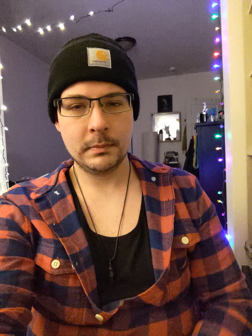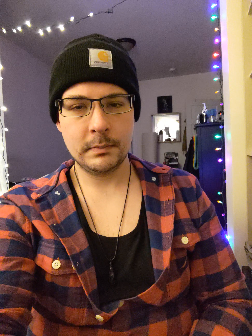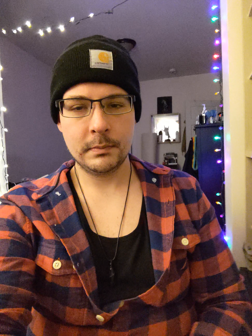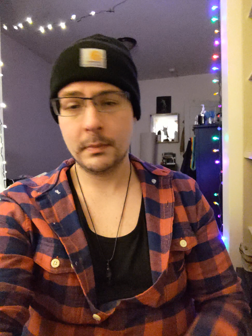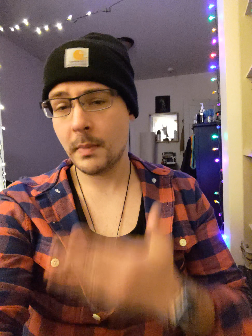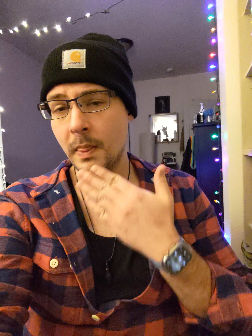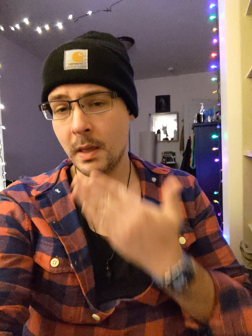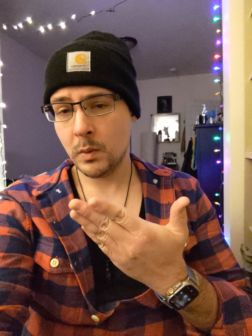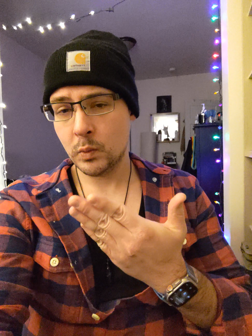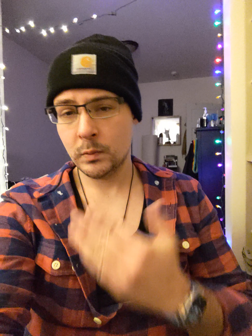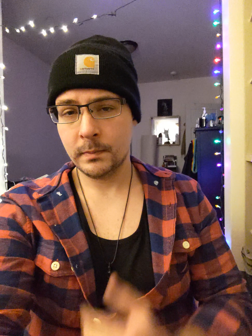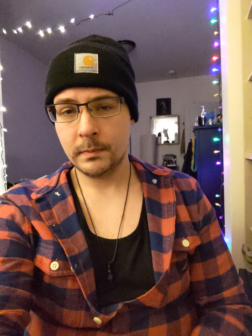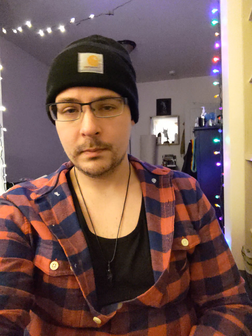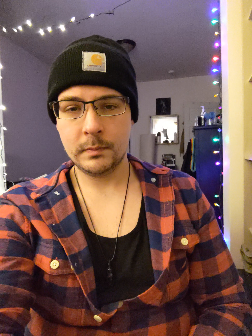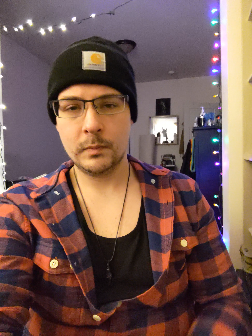thank you